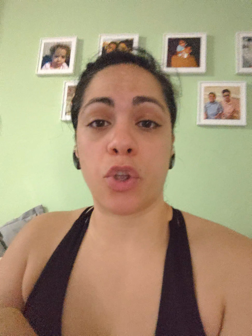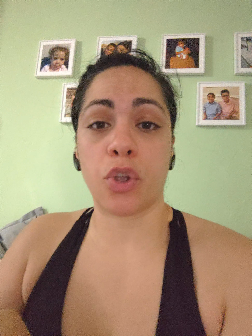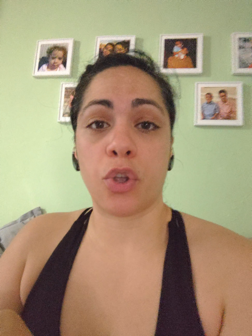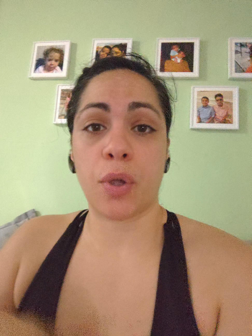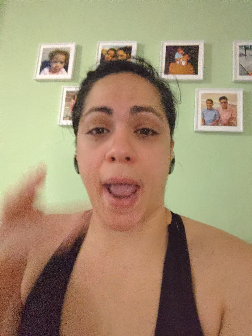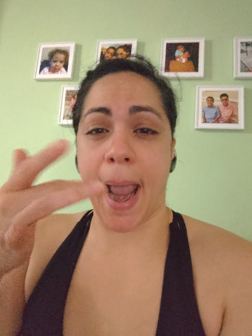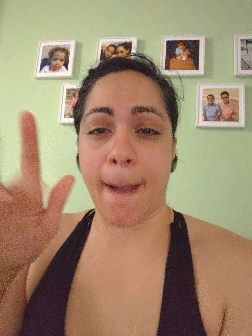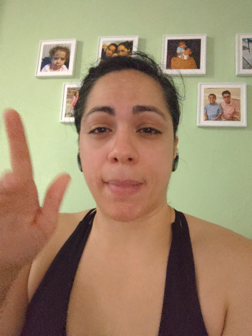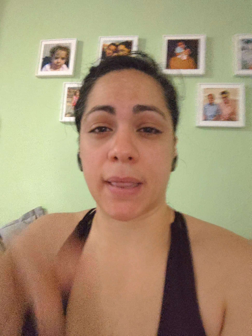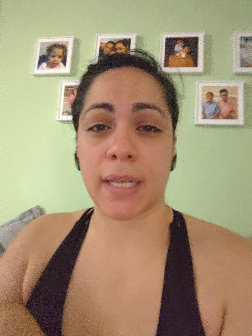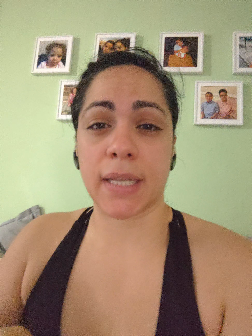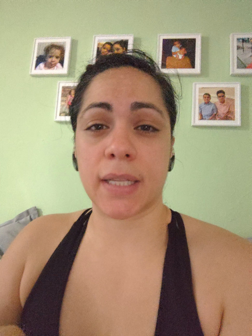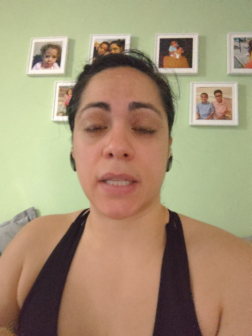empty